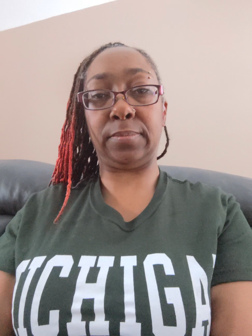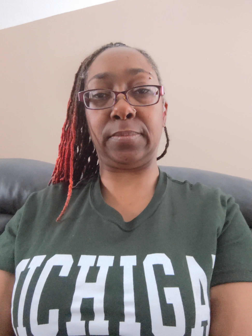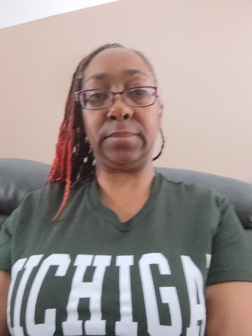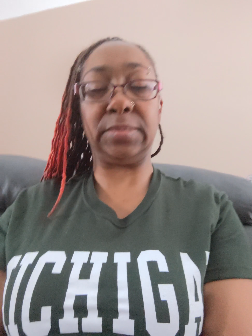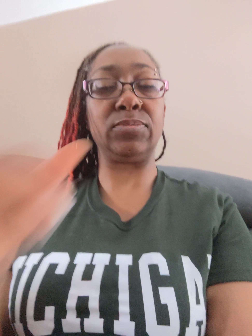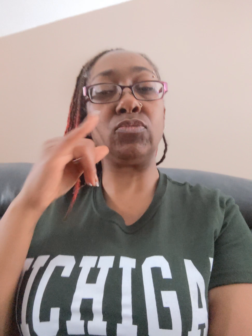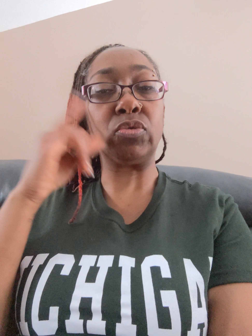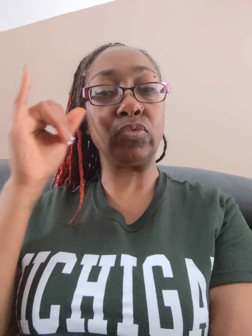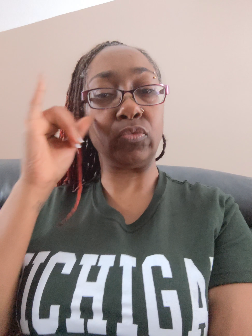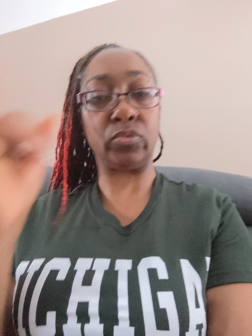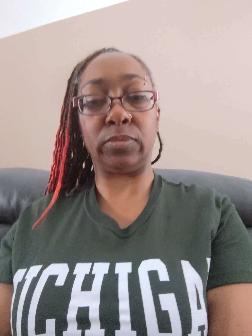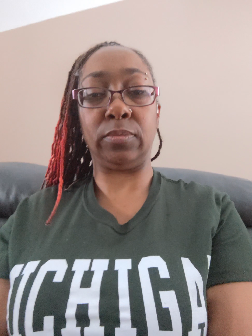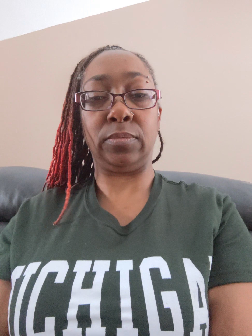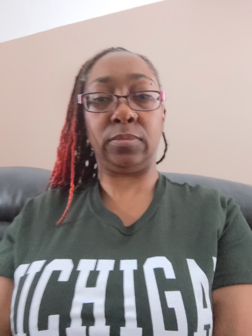yesterday